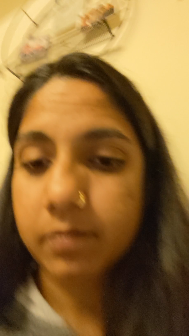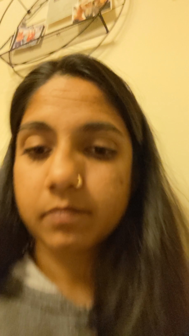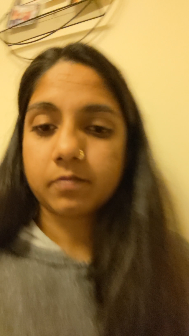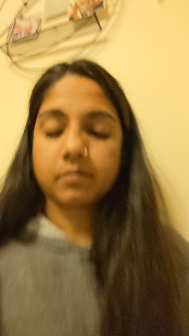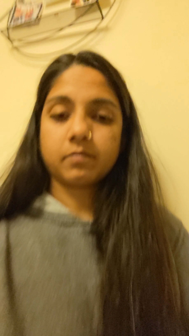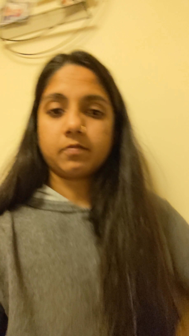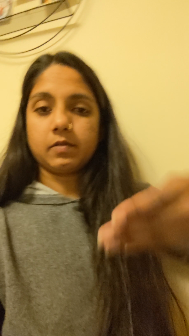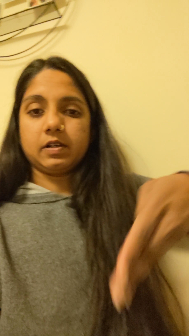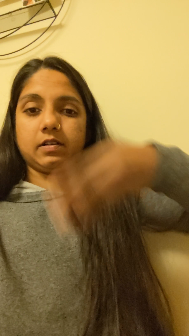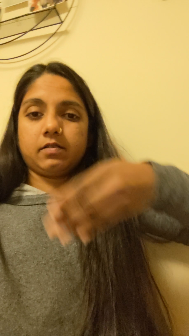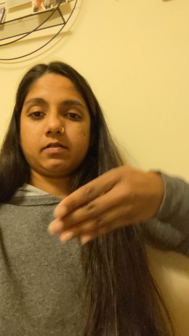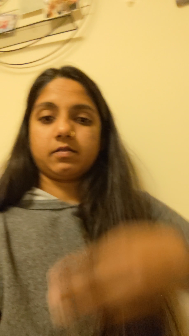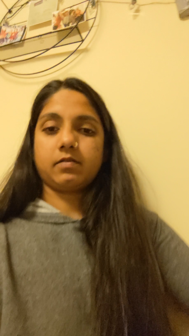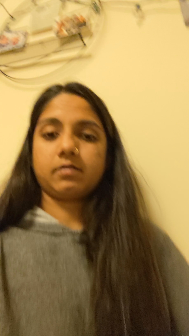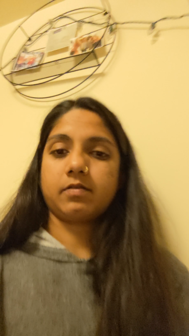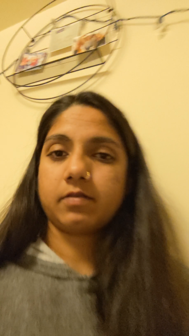kick